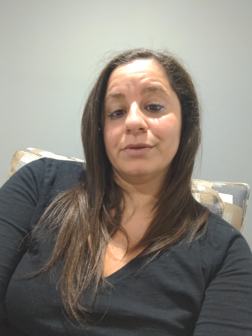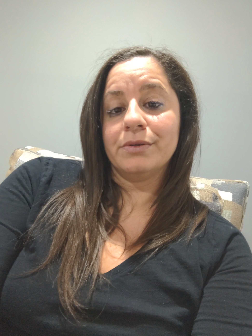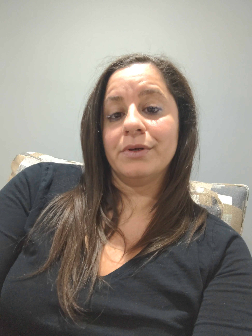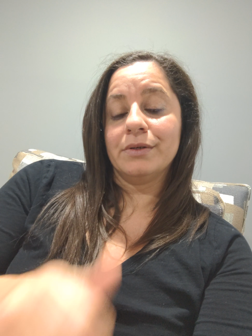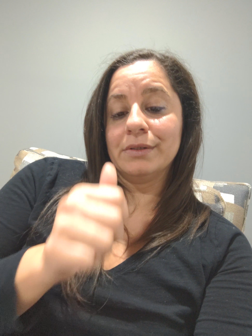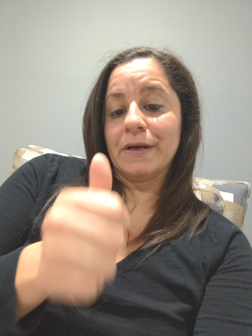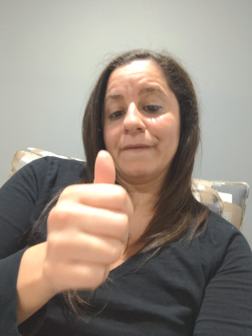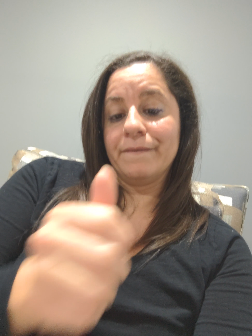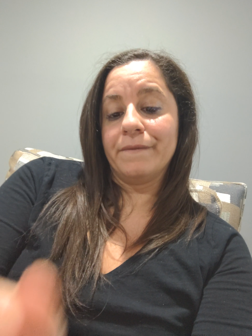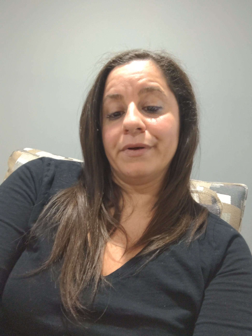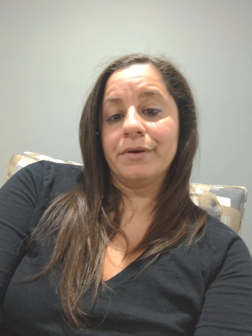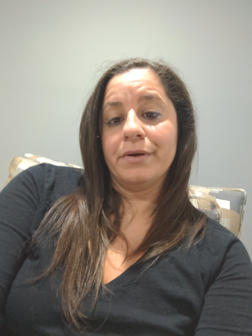yourself